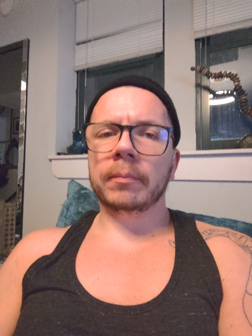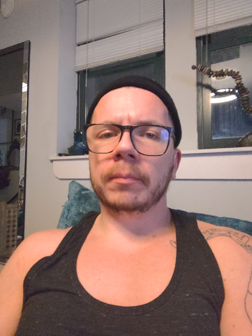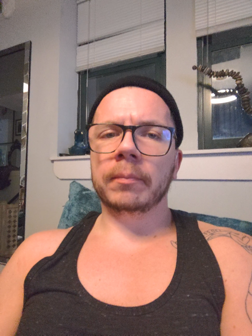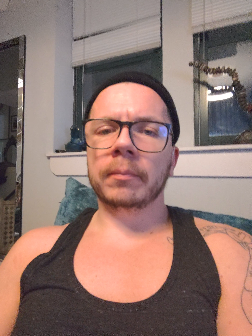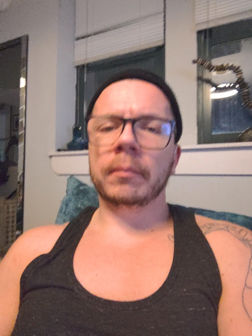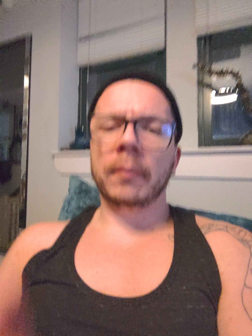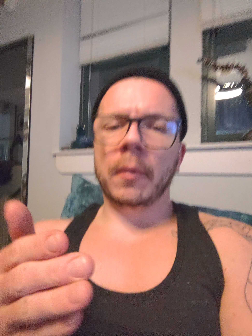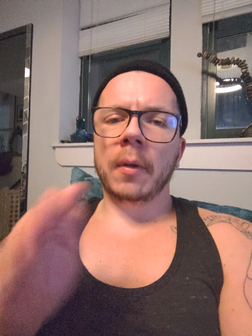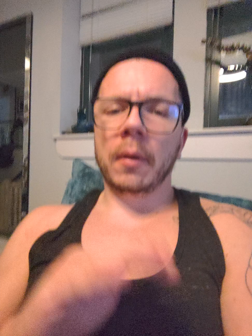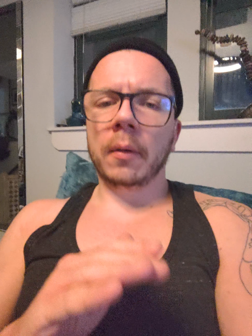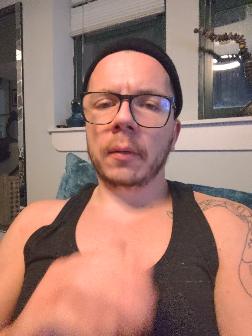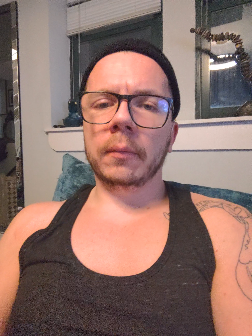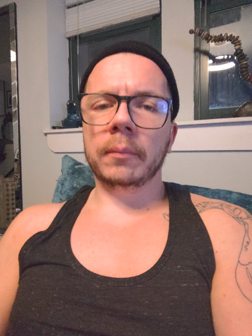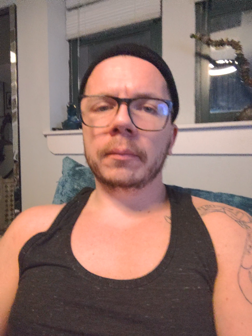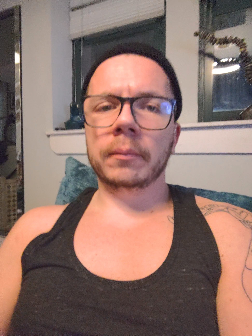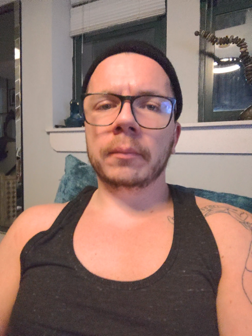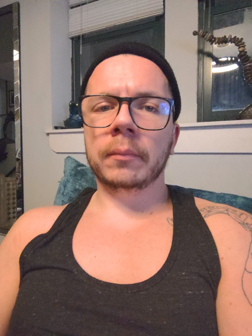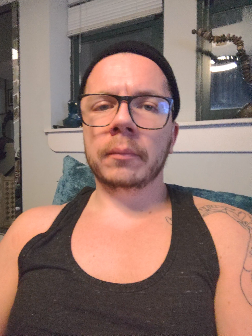on